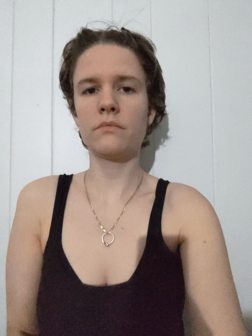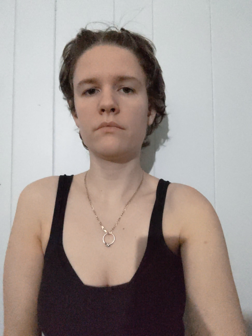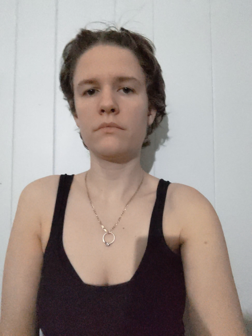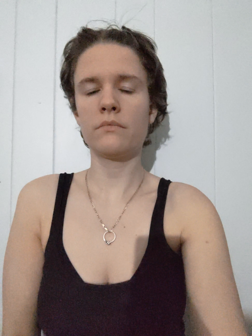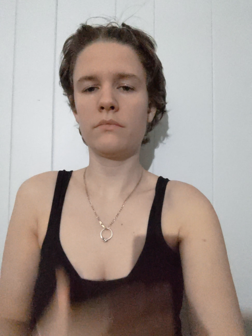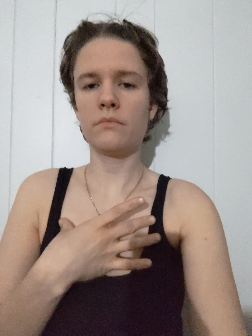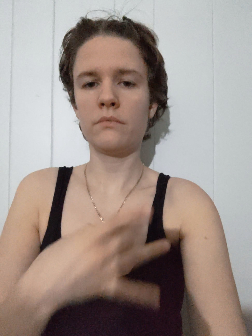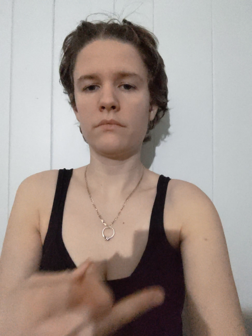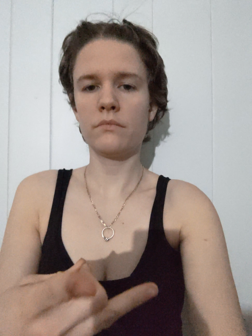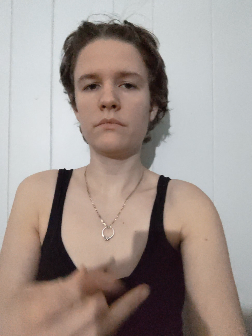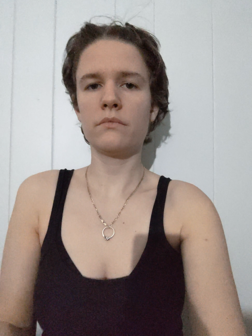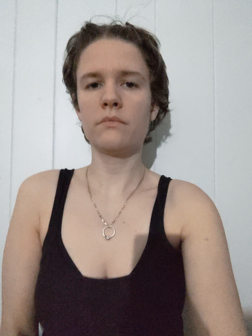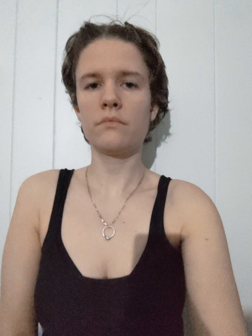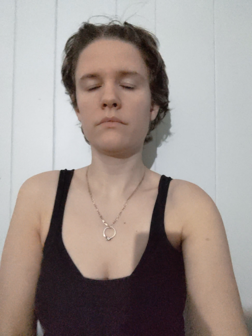like